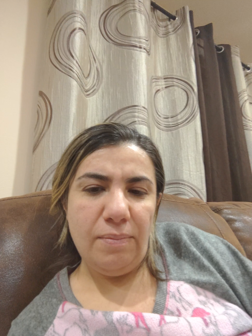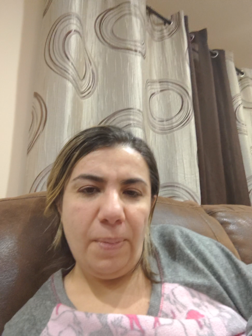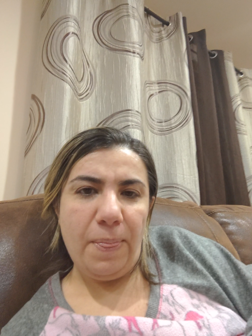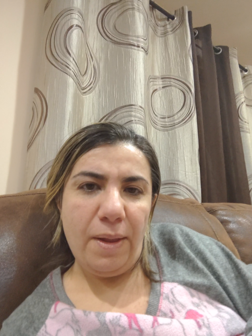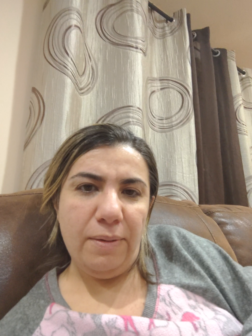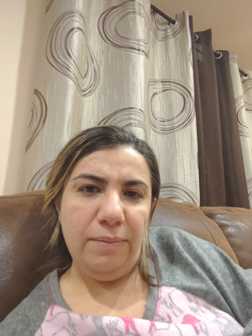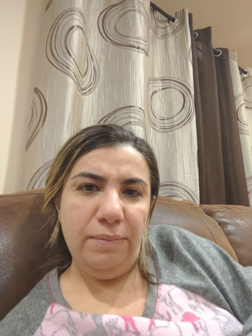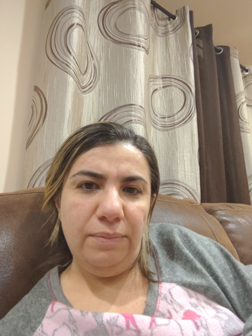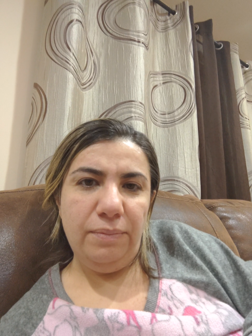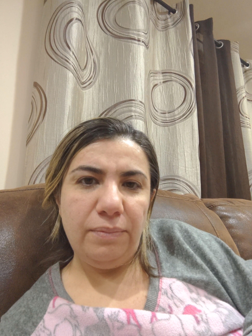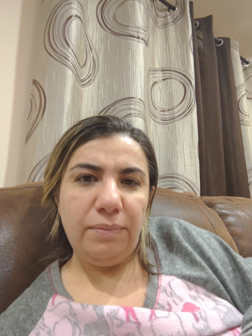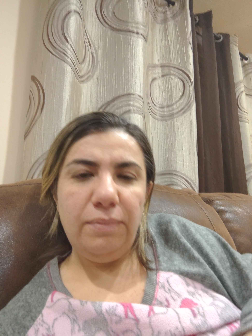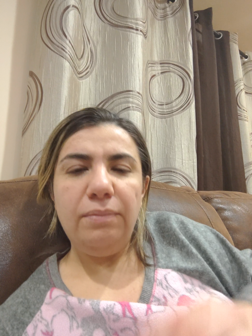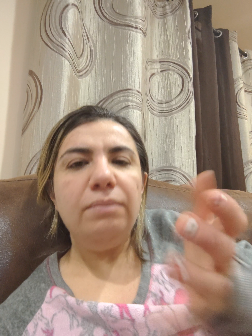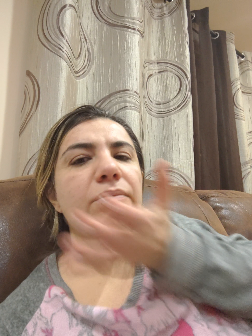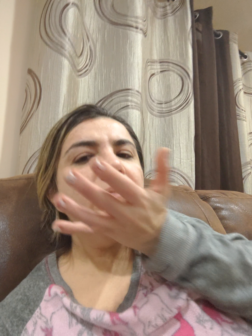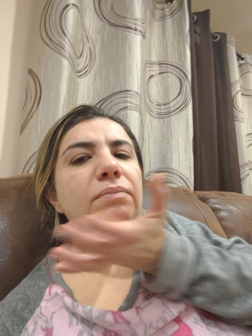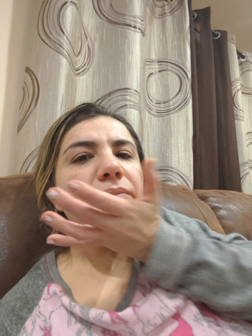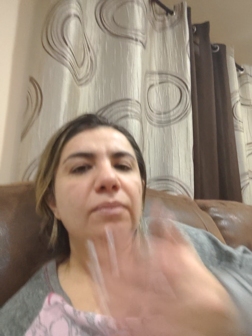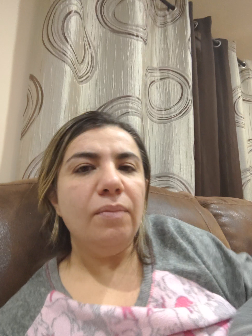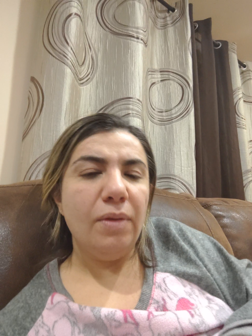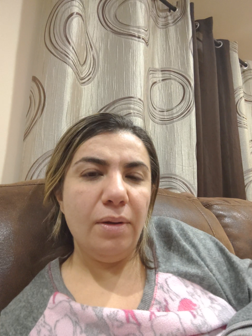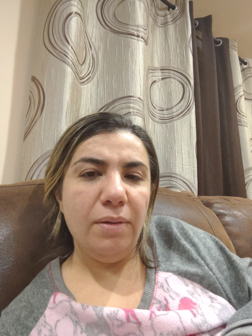grass